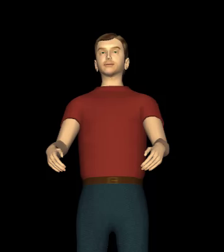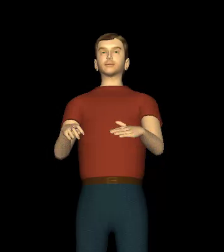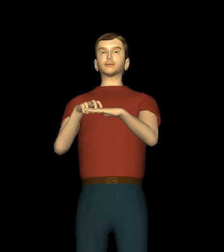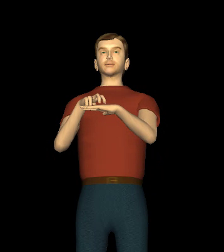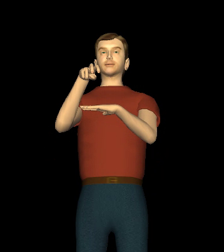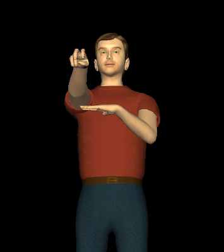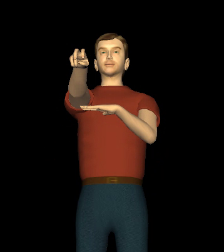يقفز